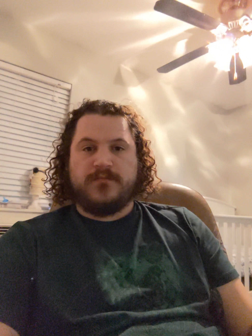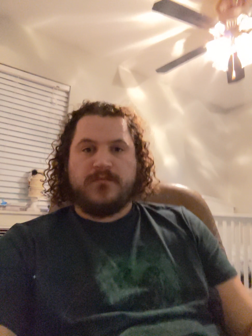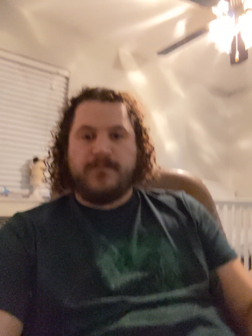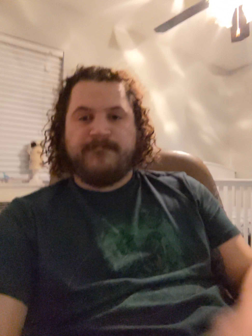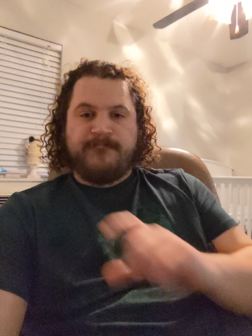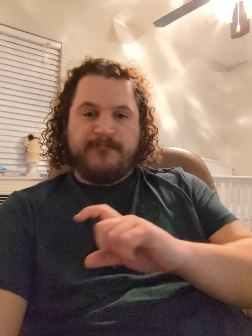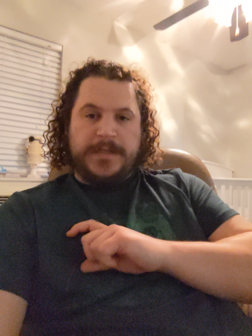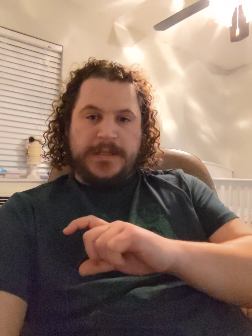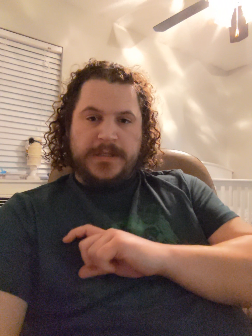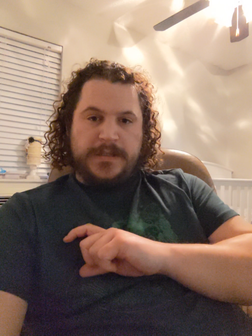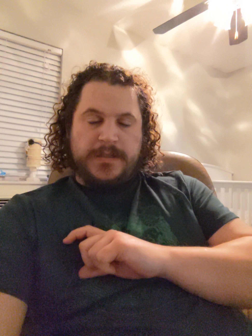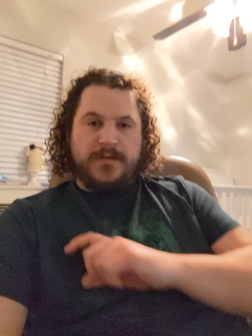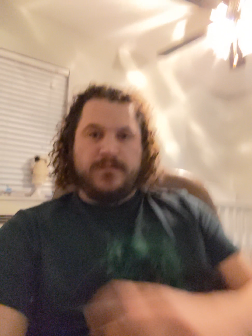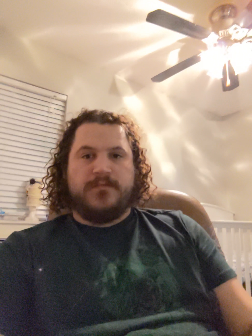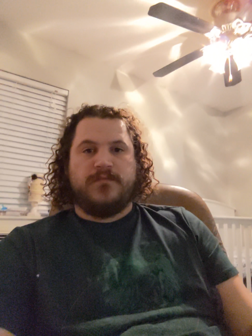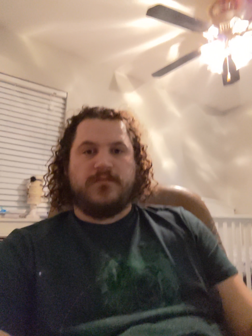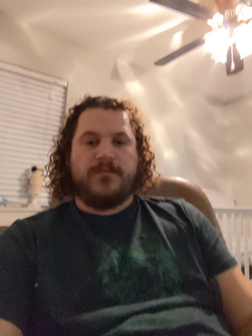police